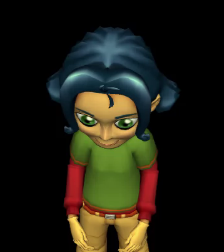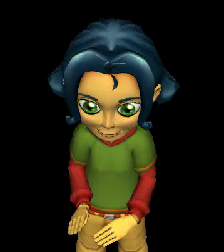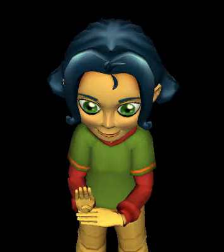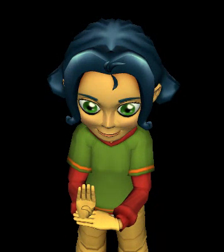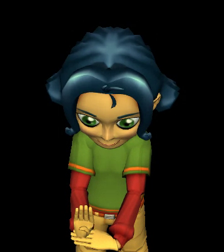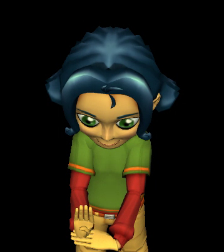يظهر